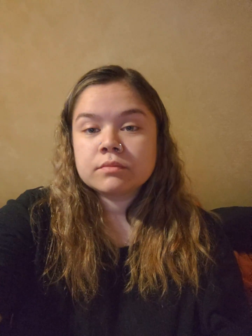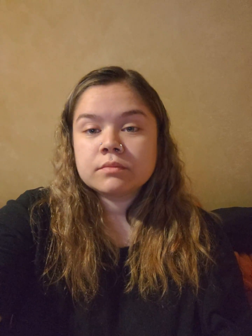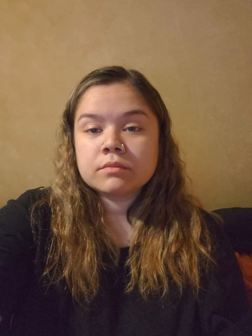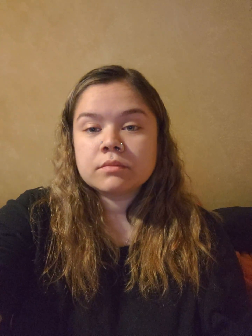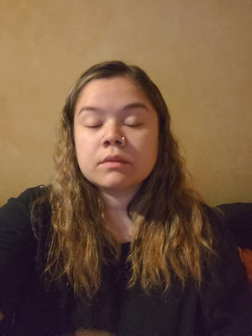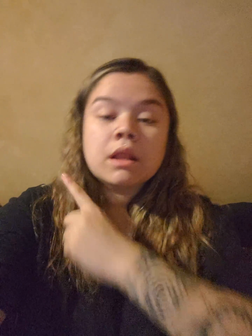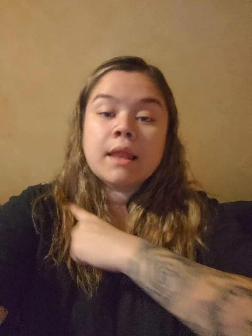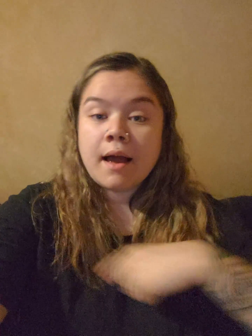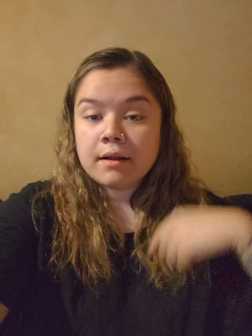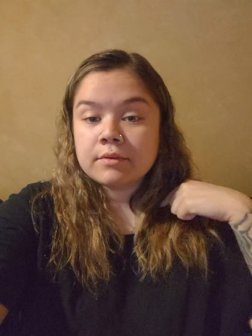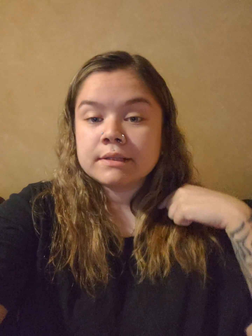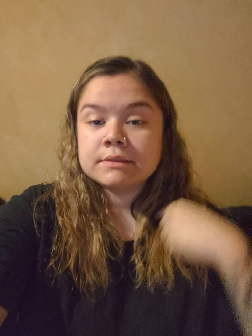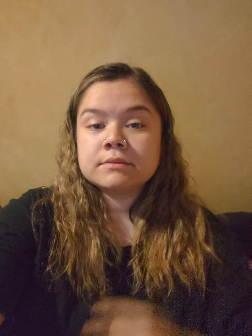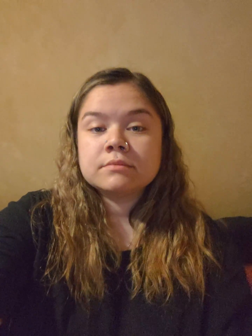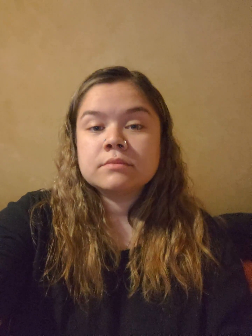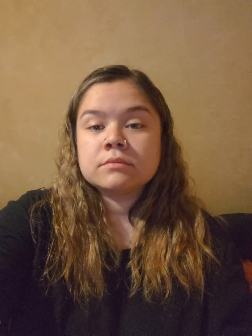necklace